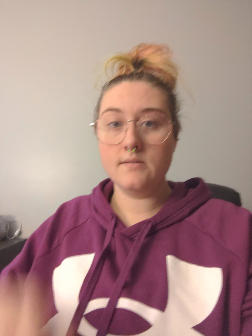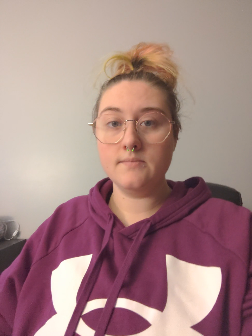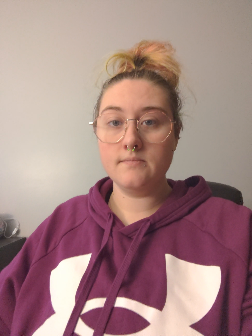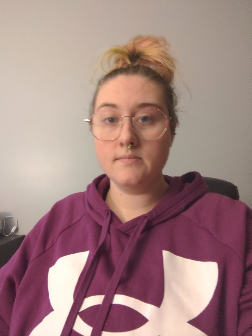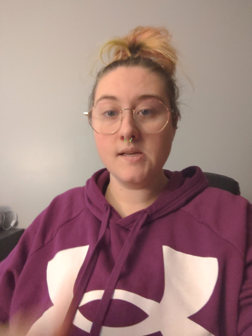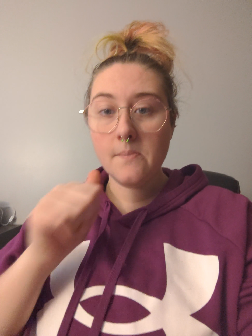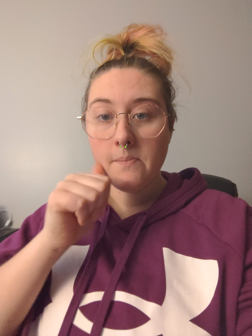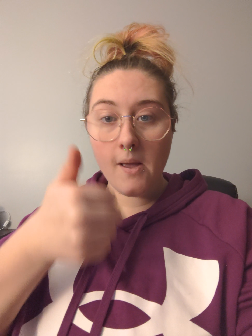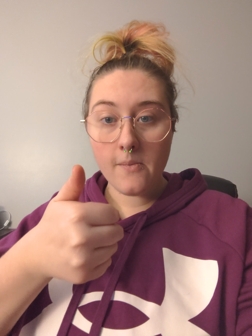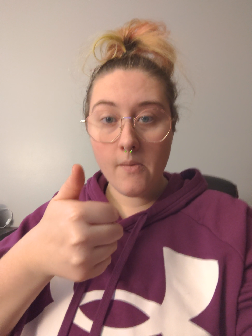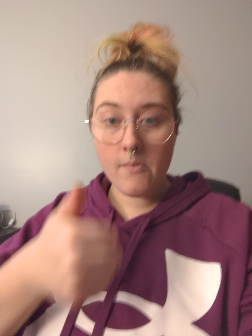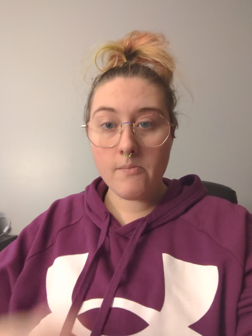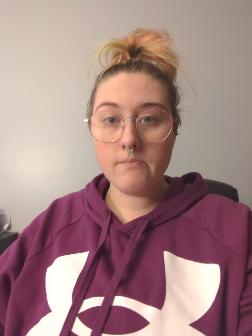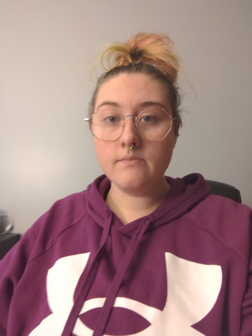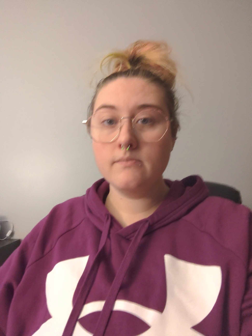tomorrow